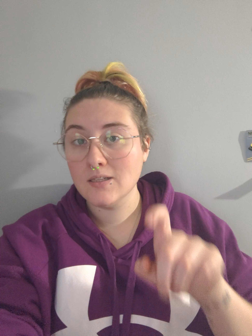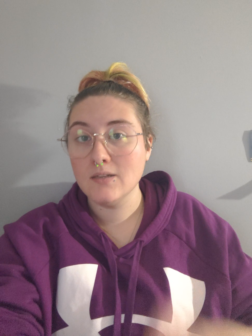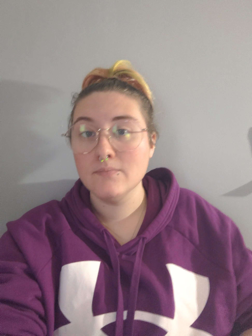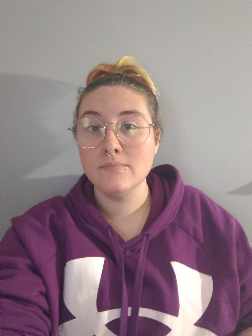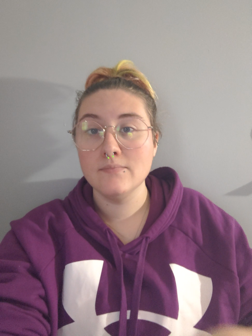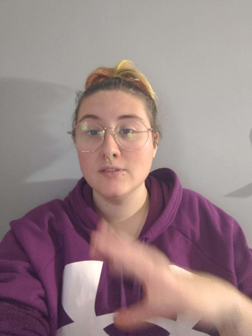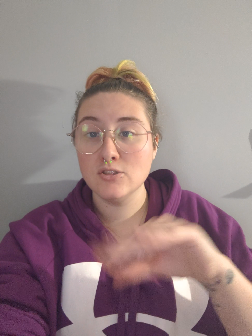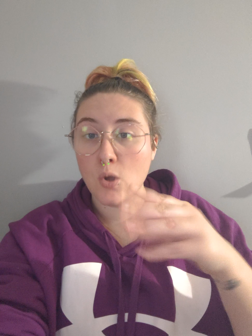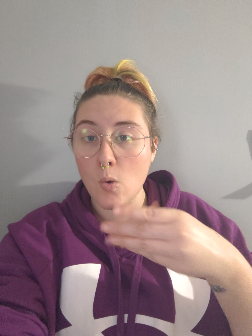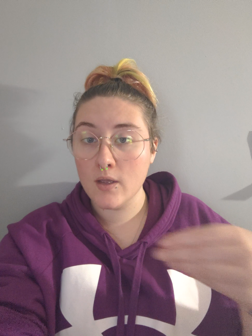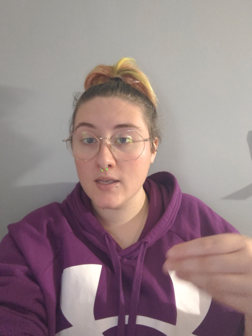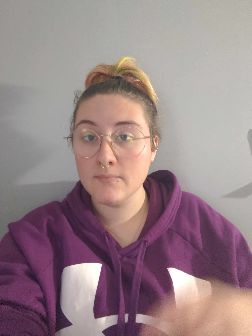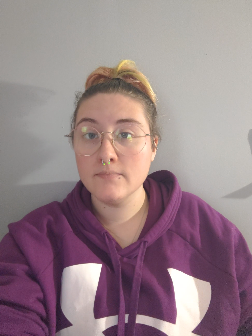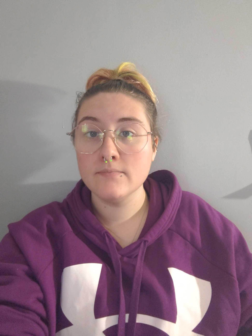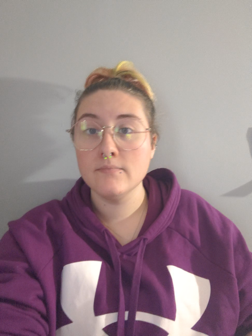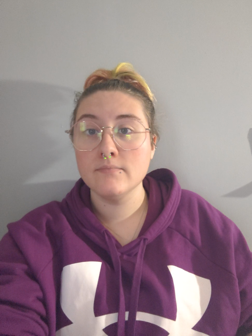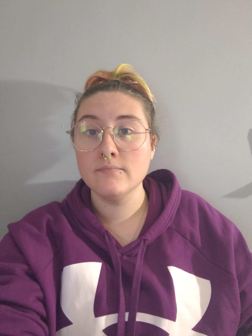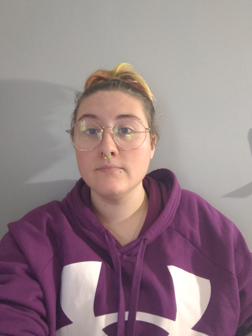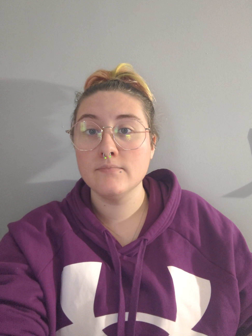story